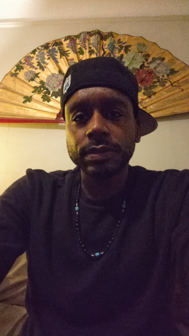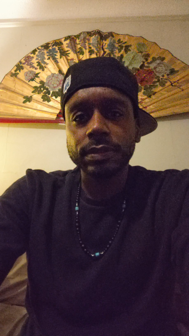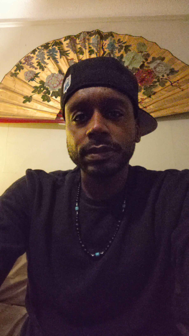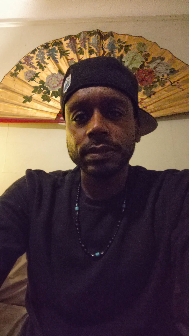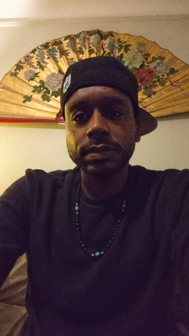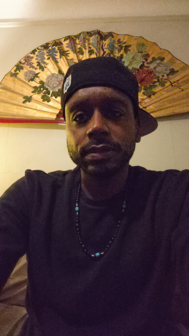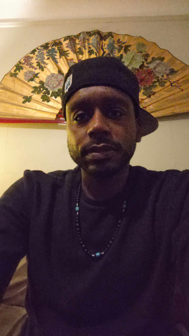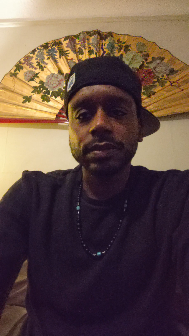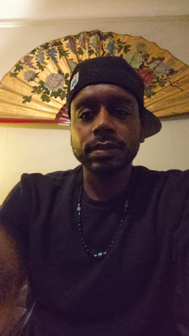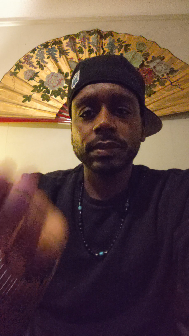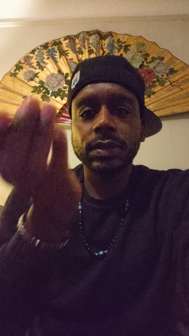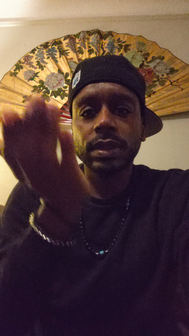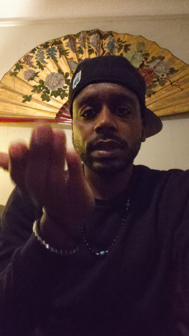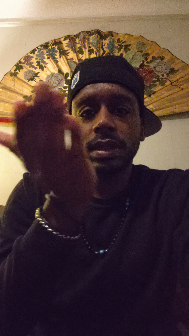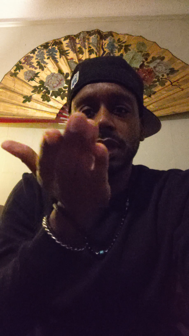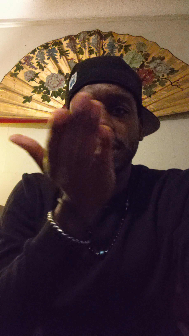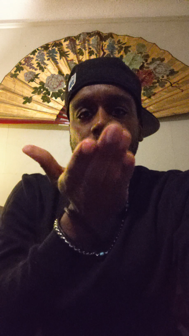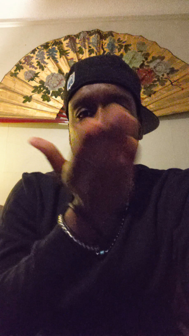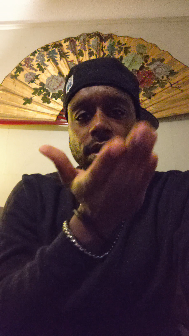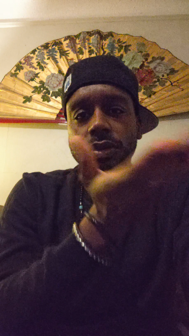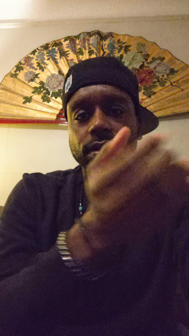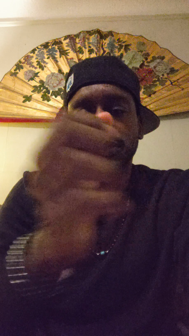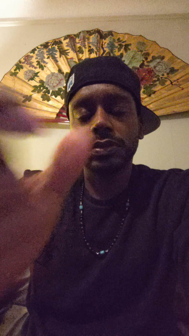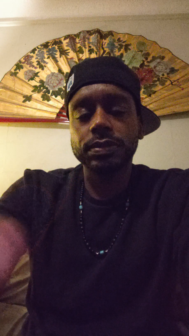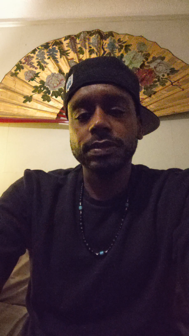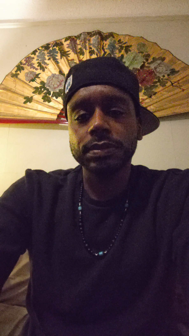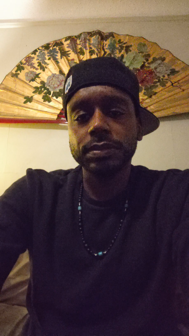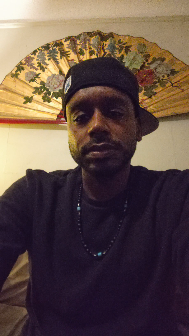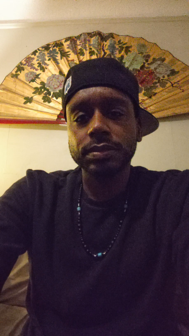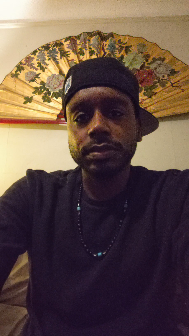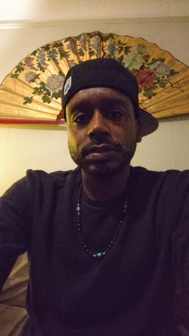carry